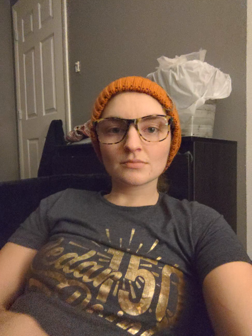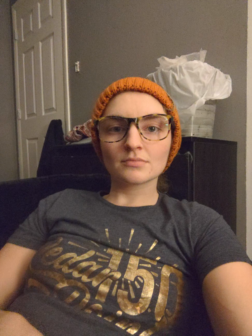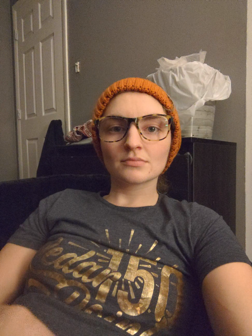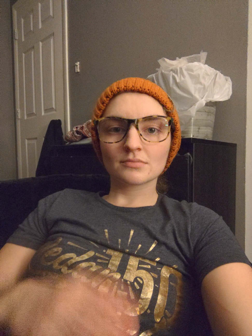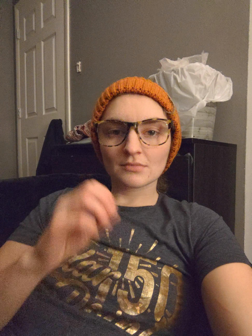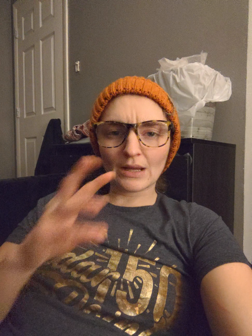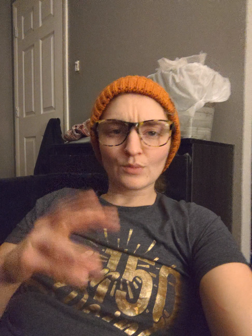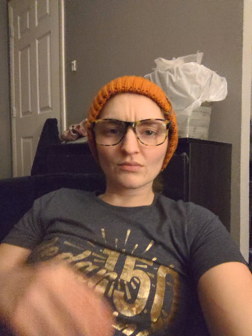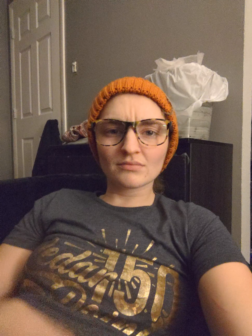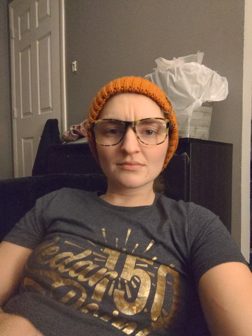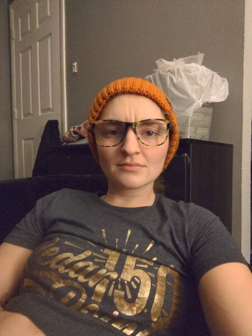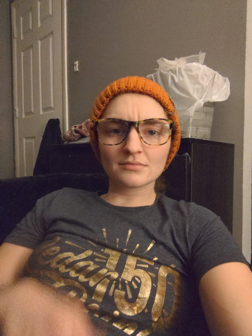owie